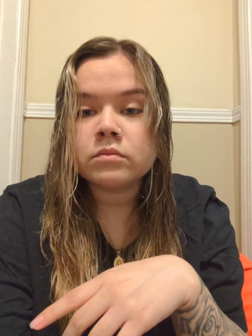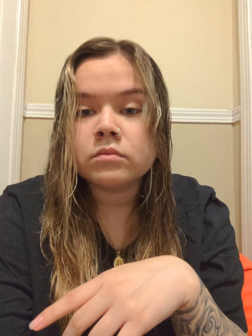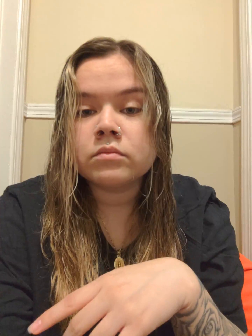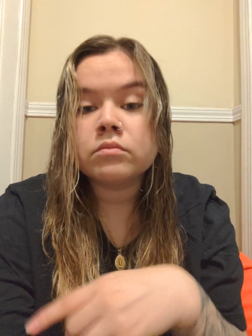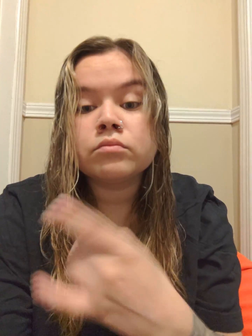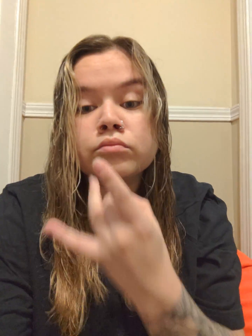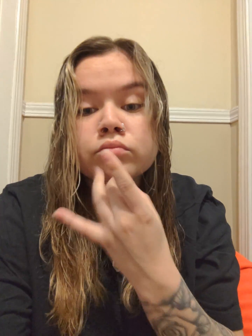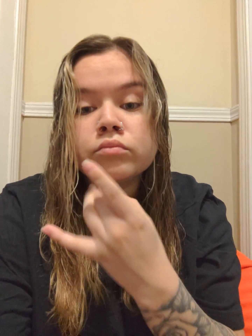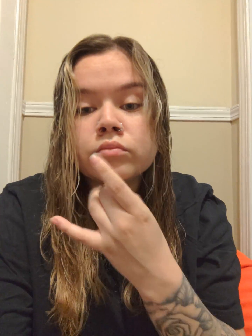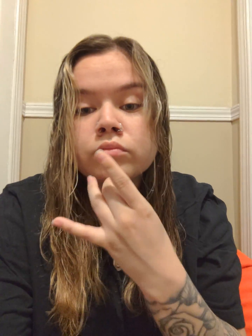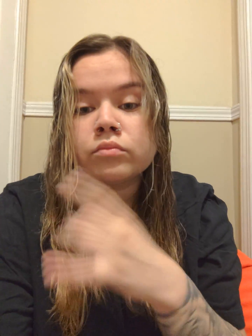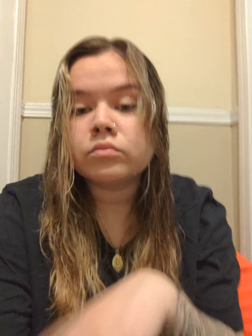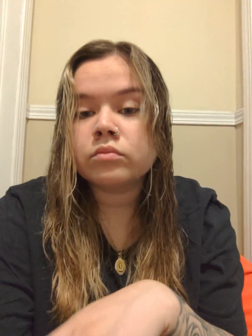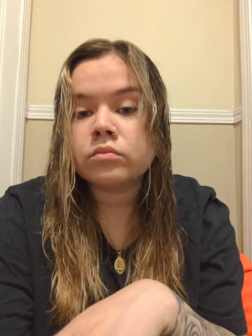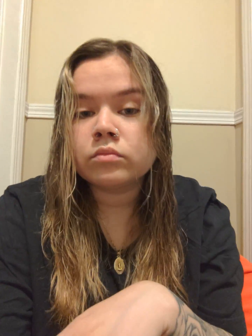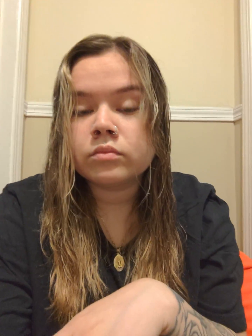light bulb